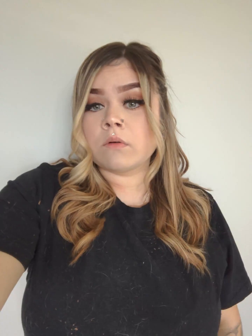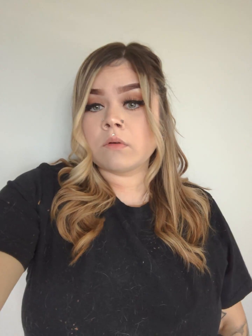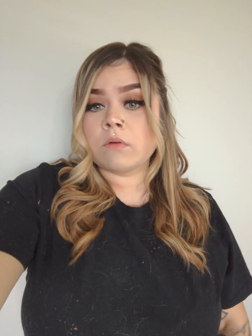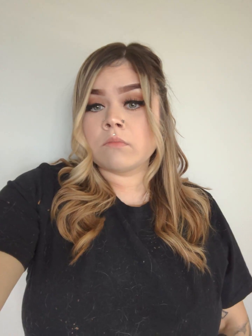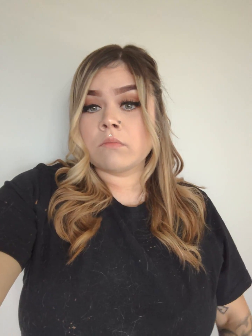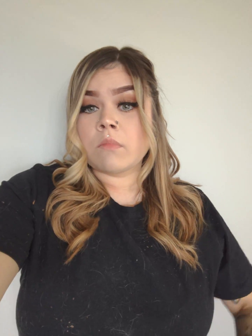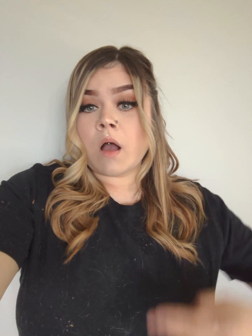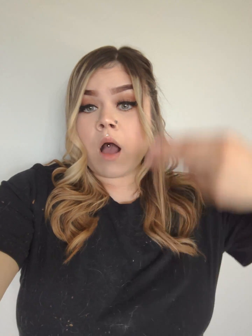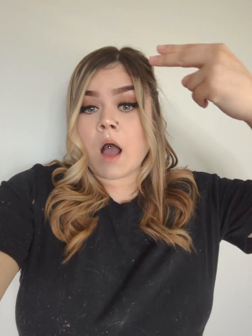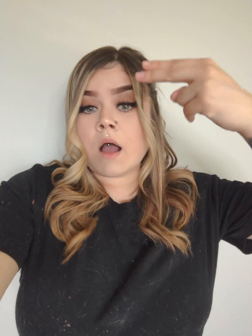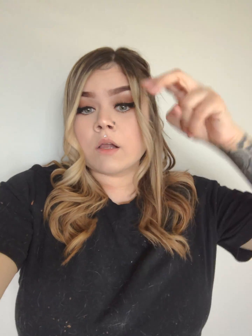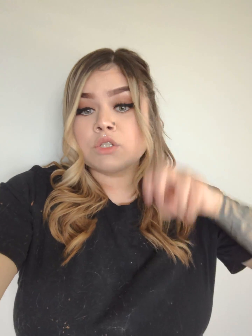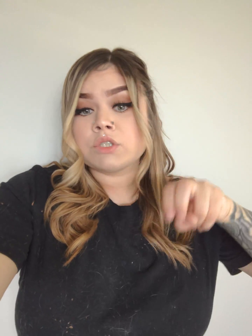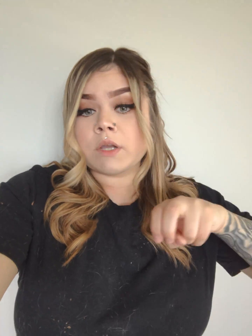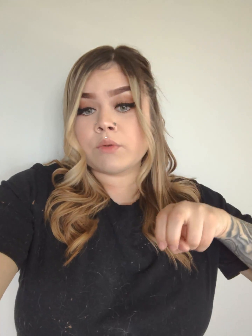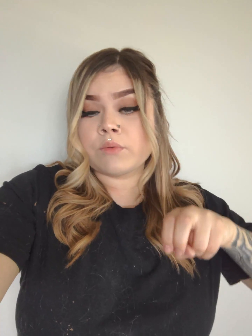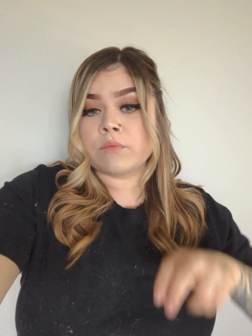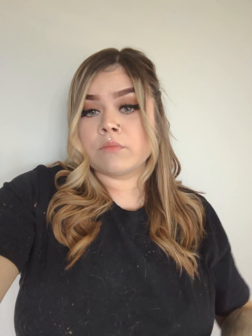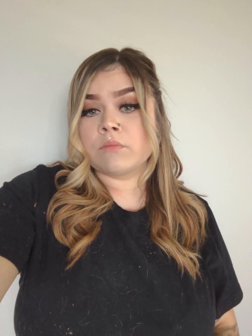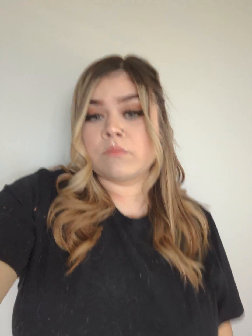high chair